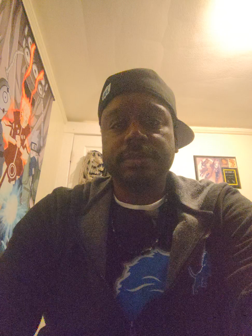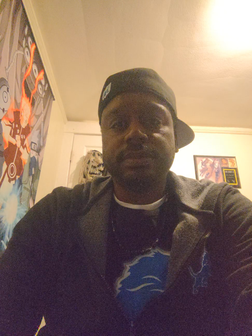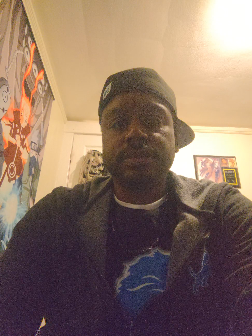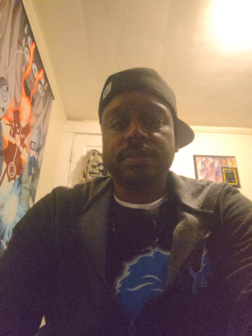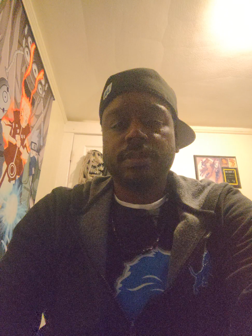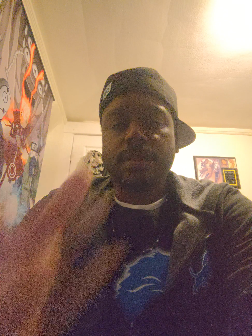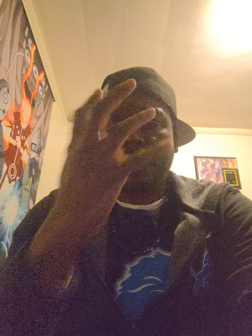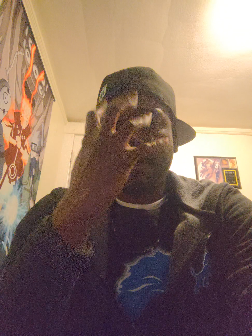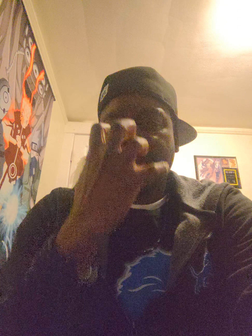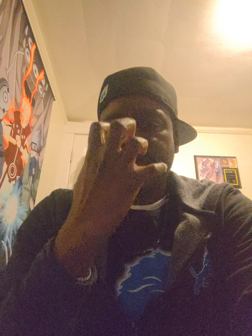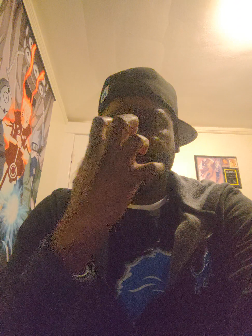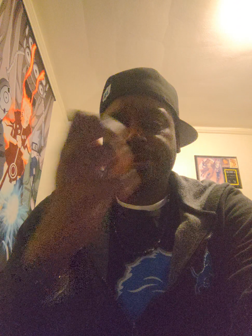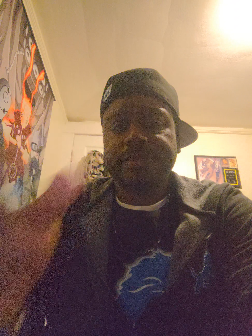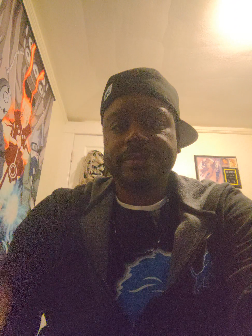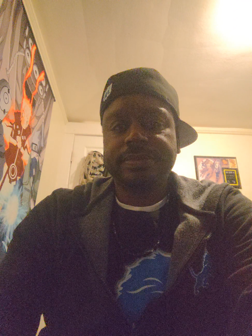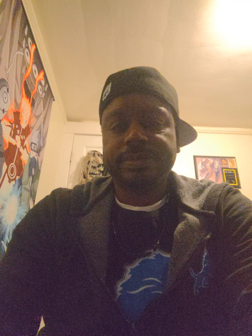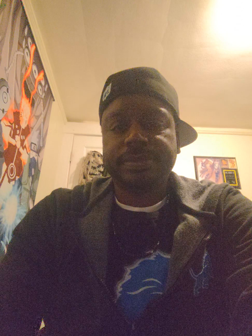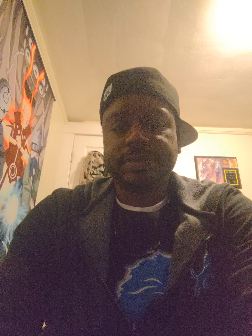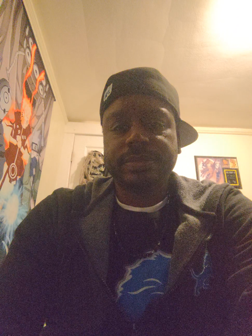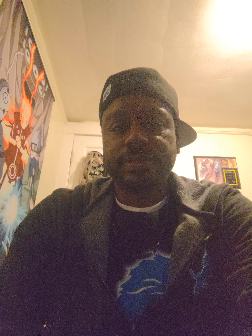mad